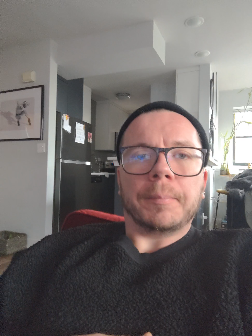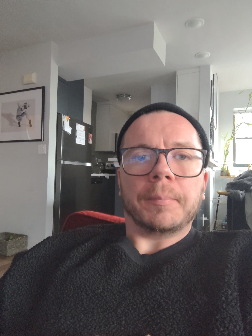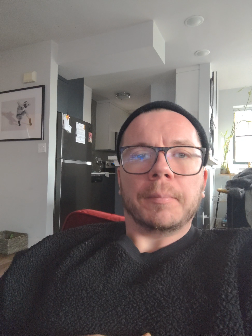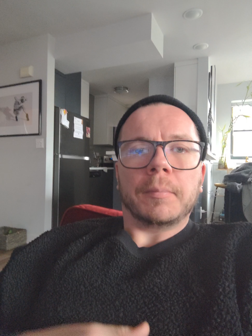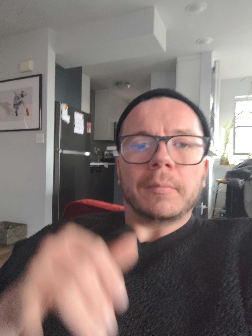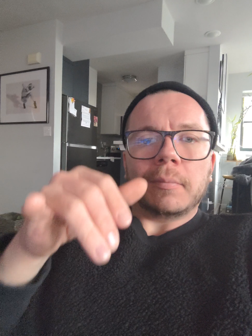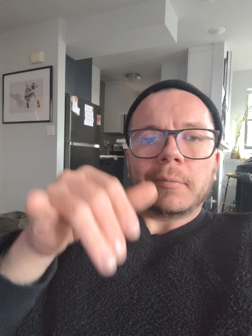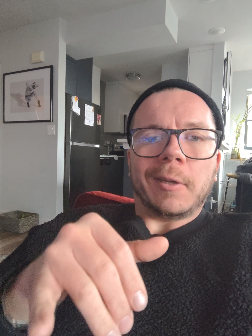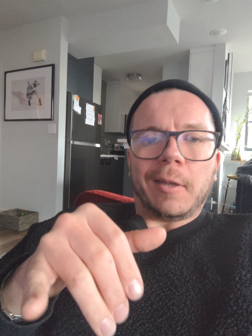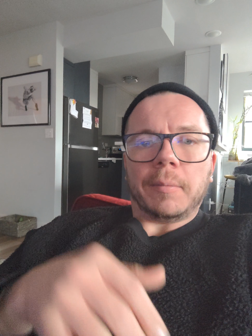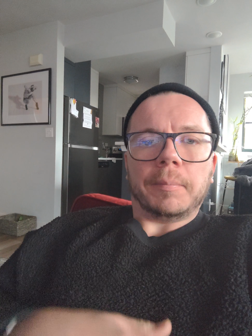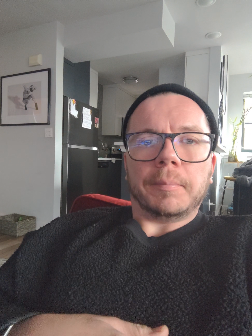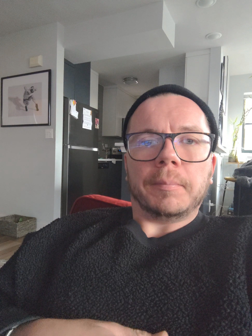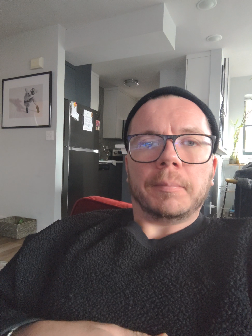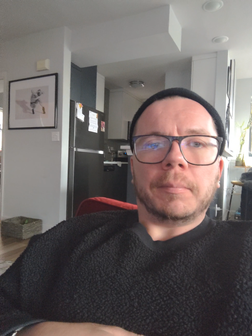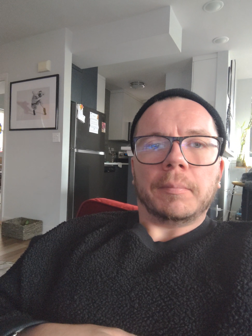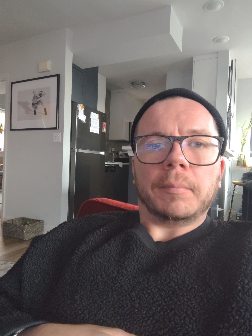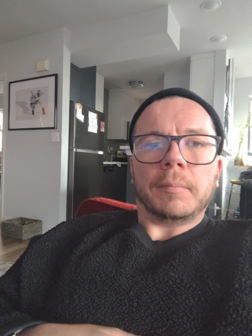stay